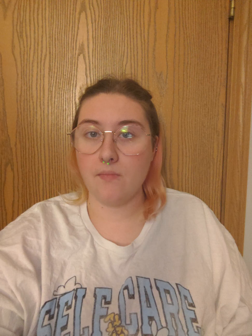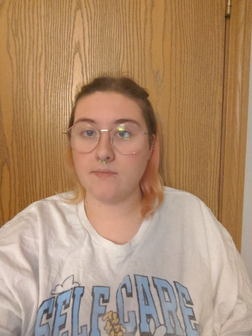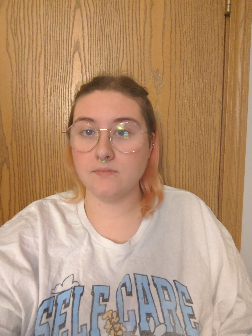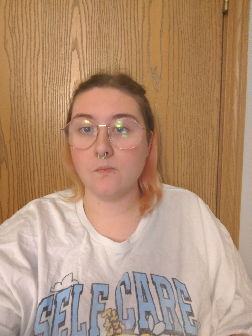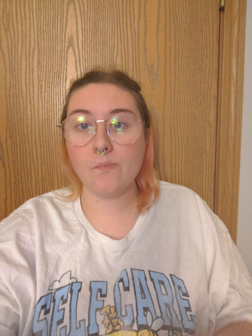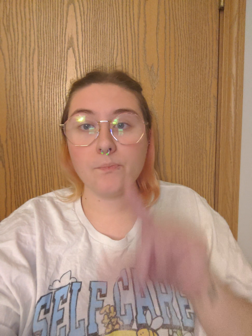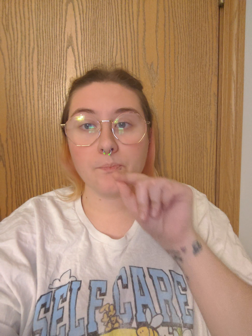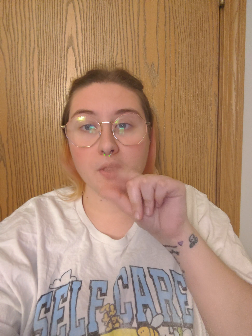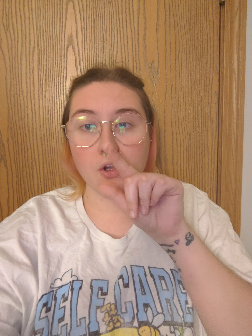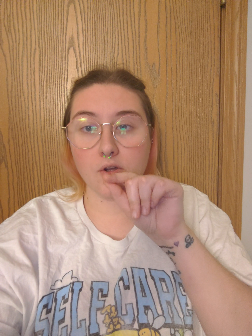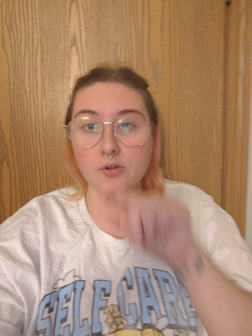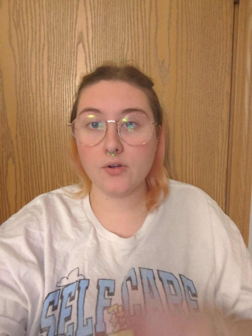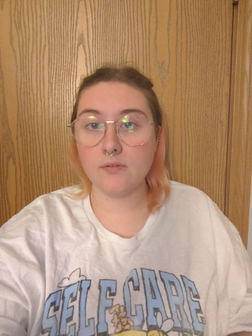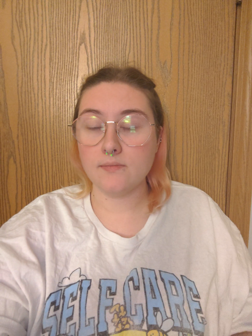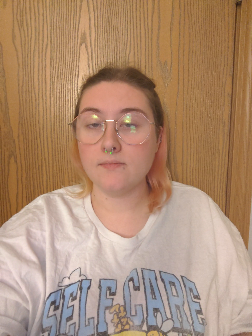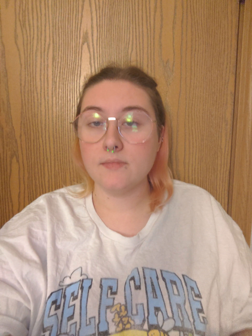bird